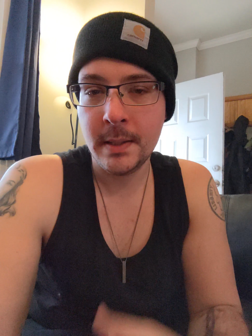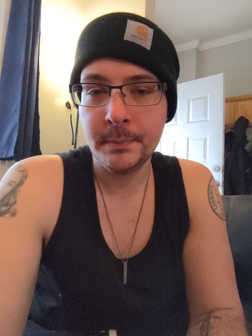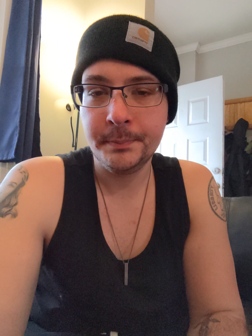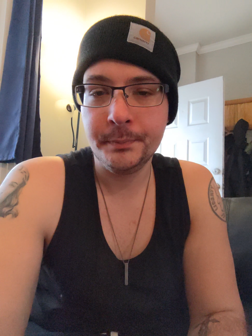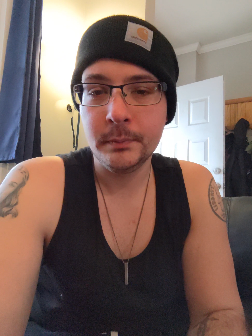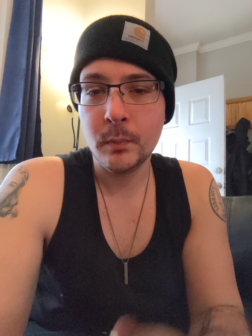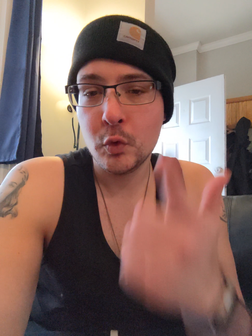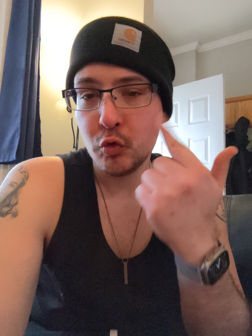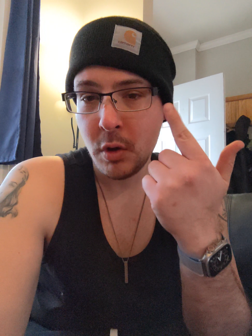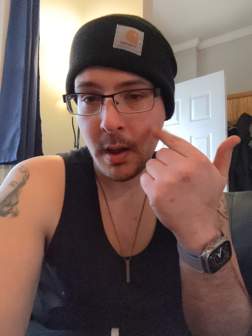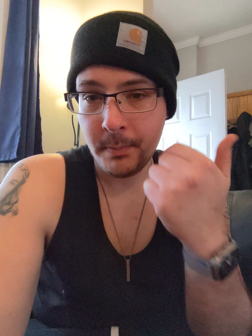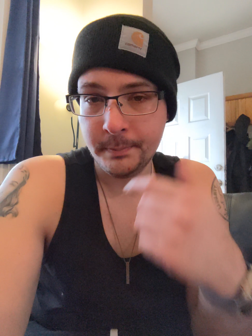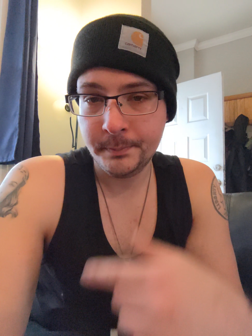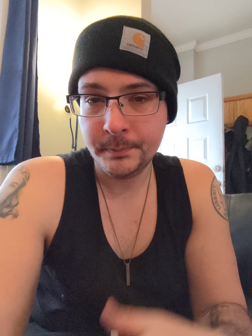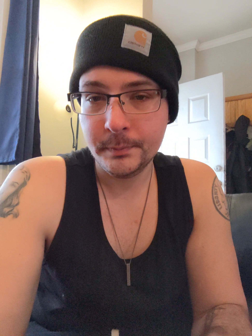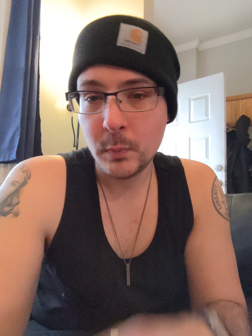cry